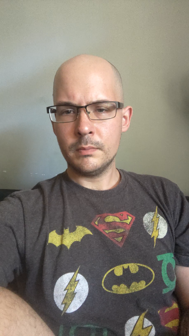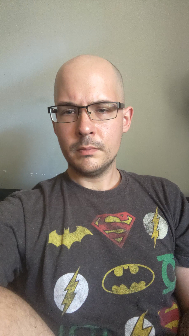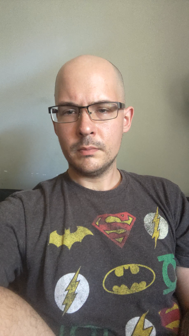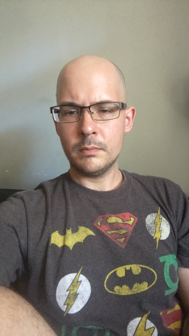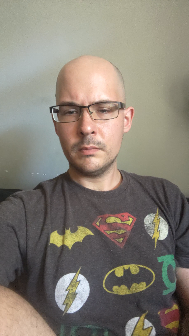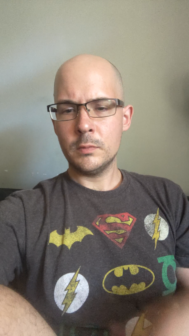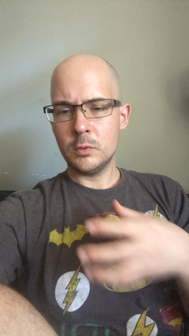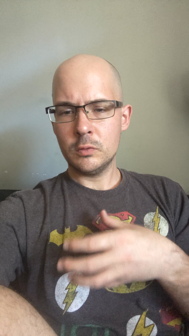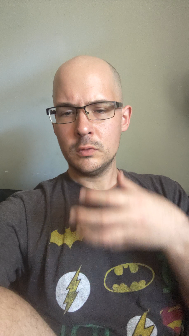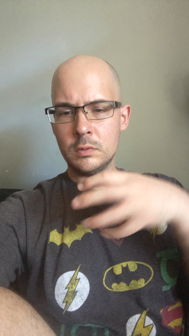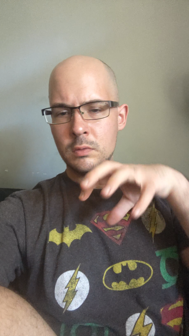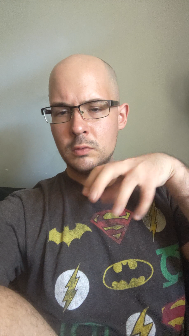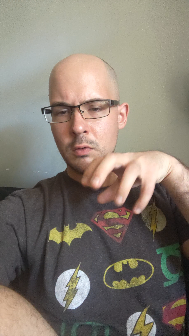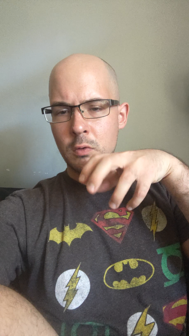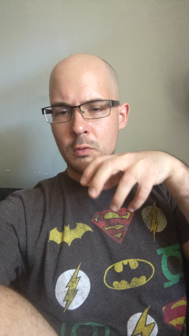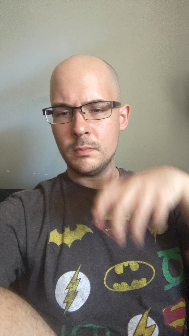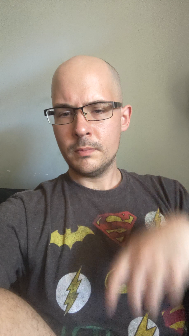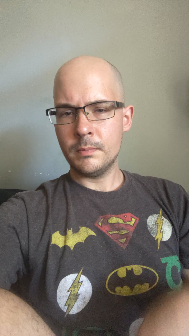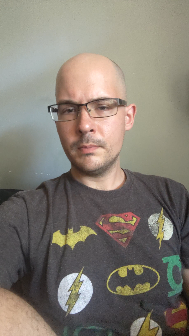jar